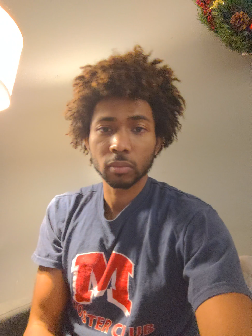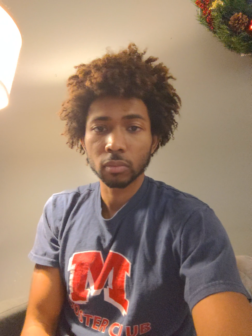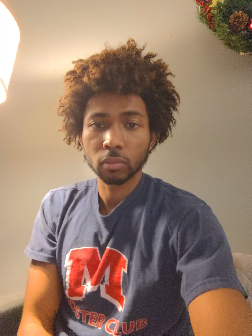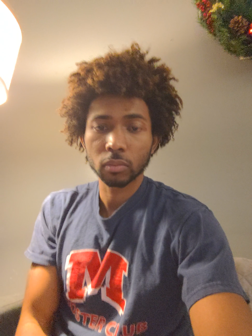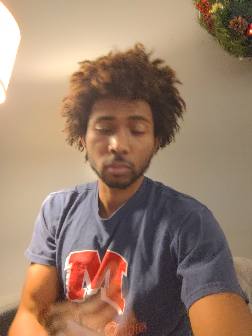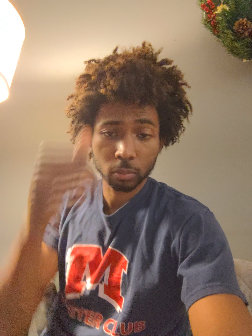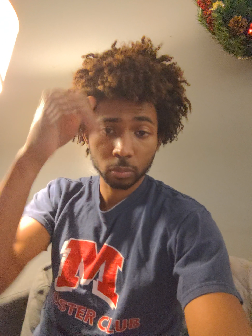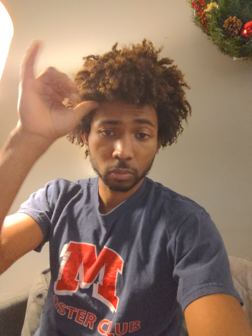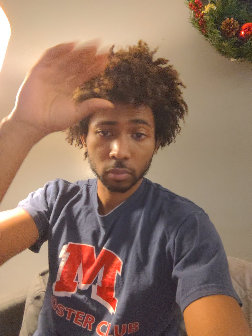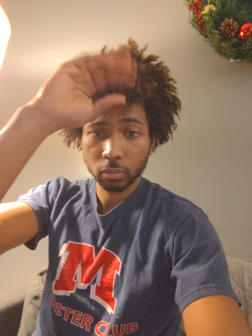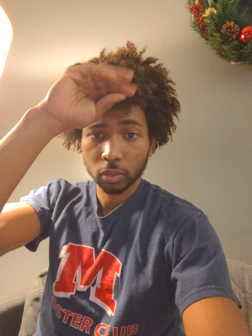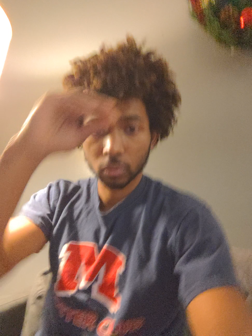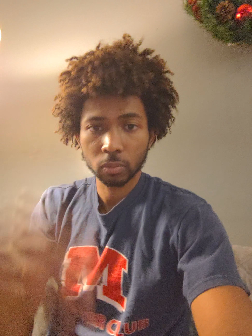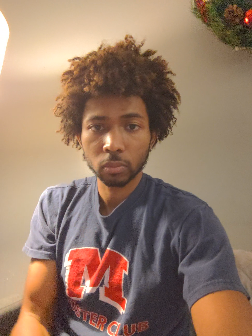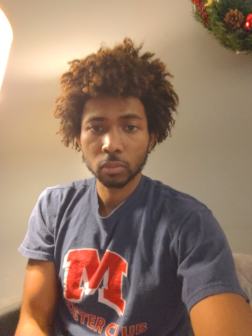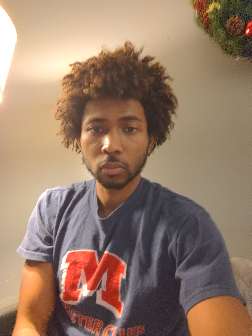cowboy